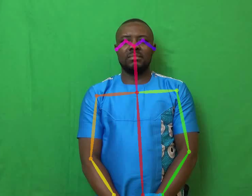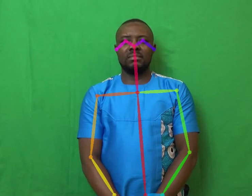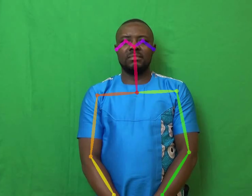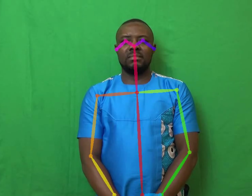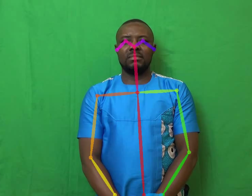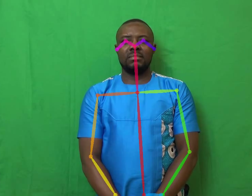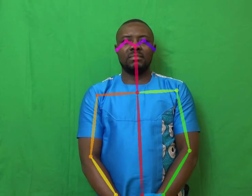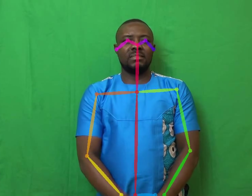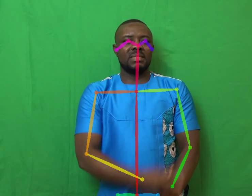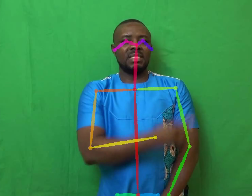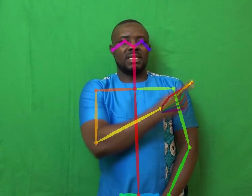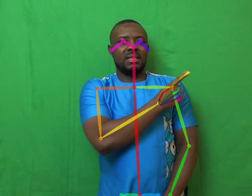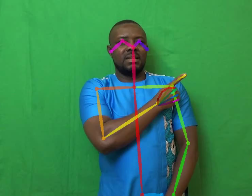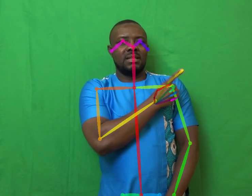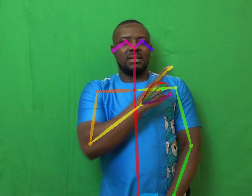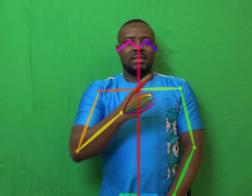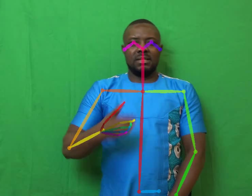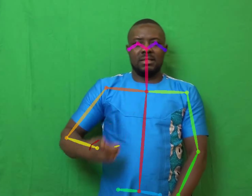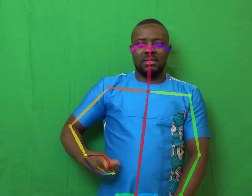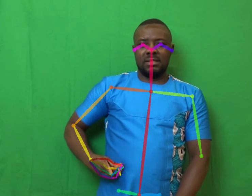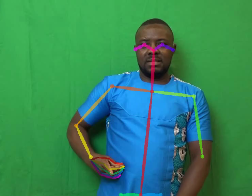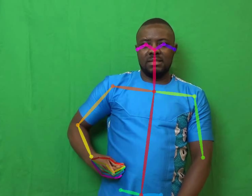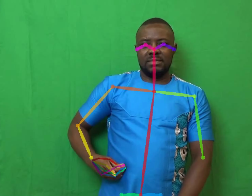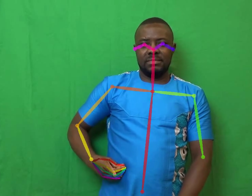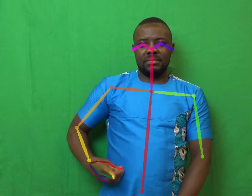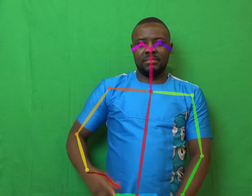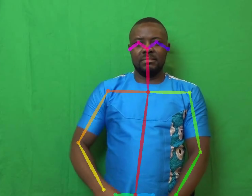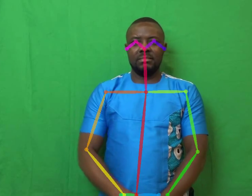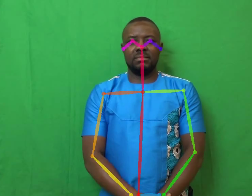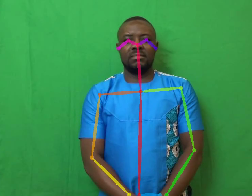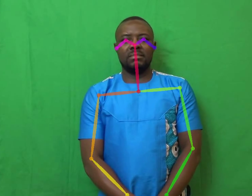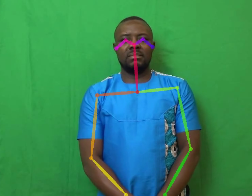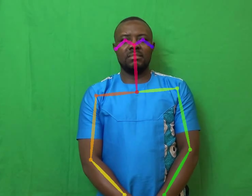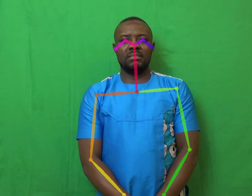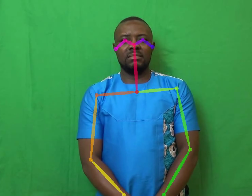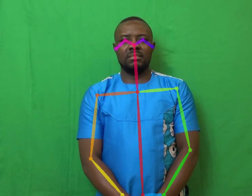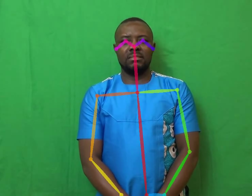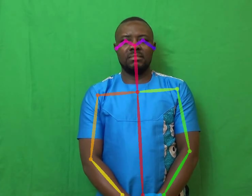David